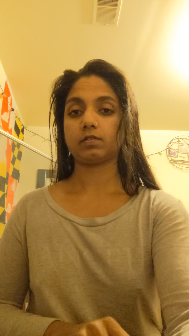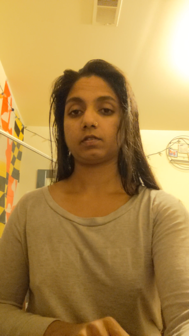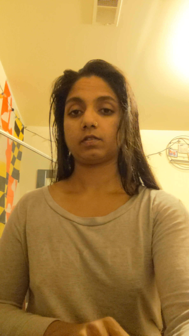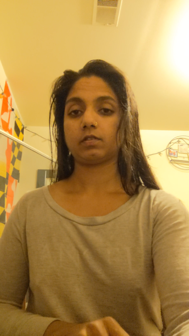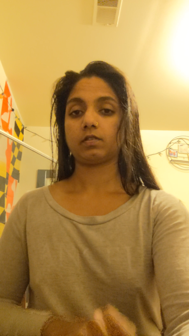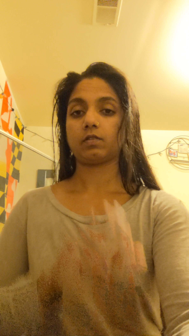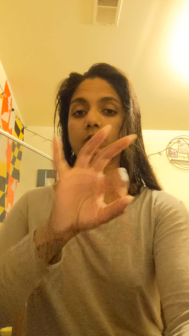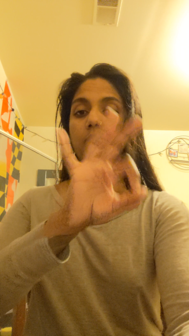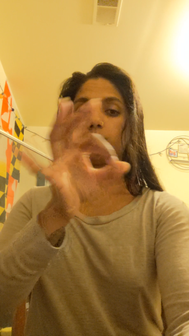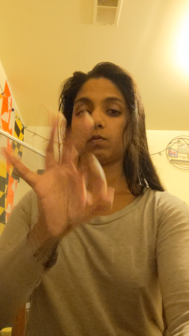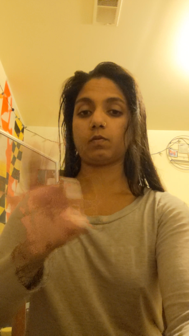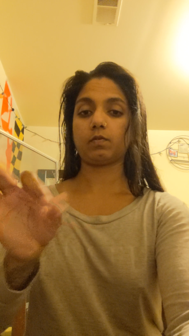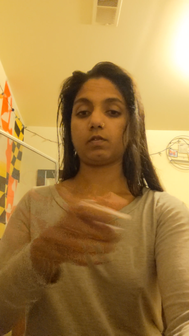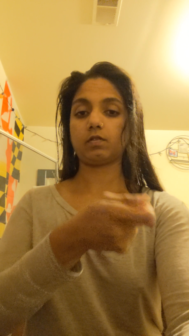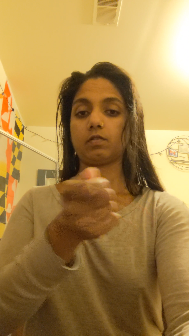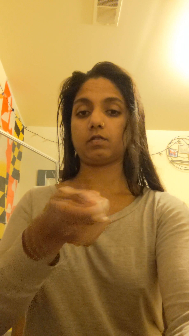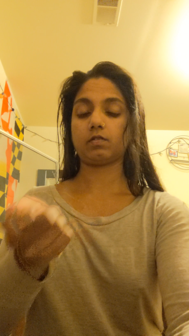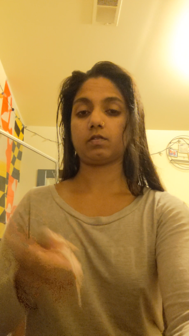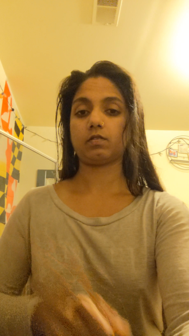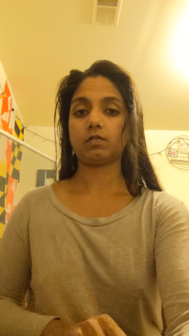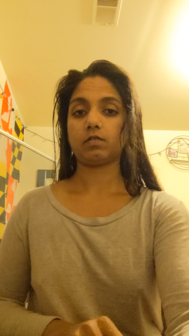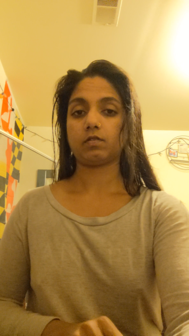hose